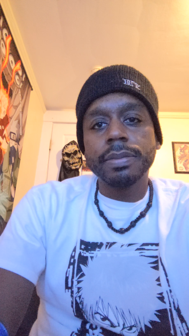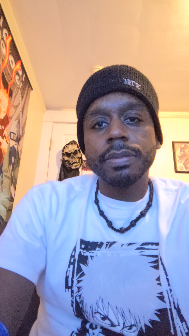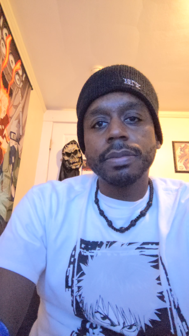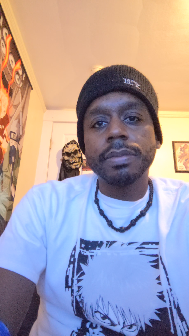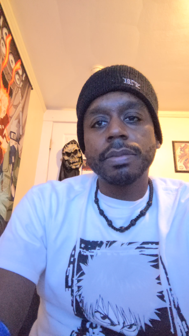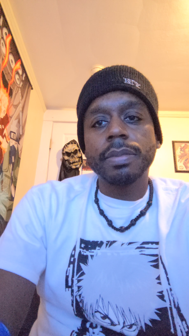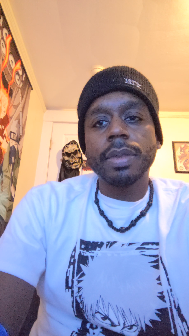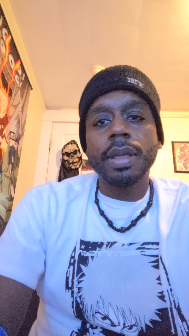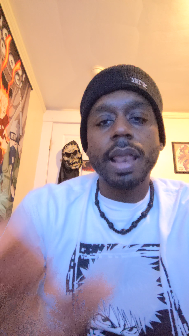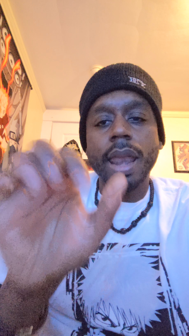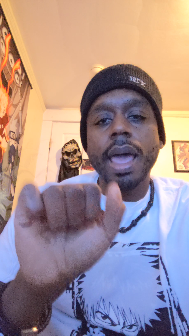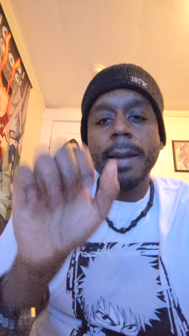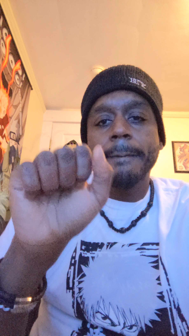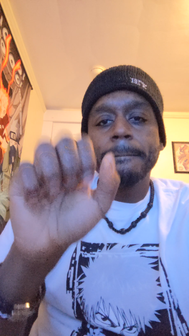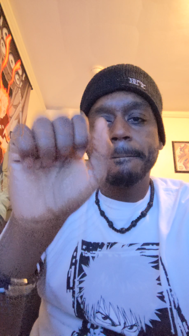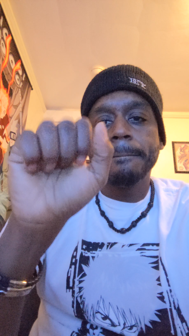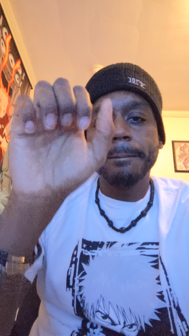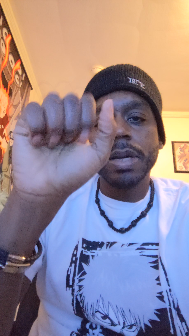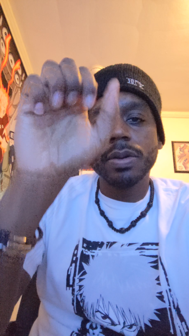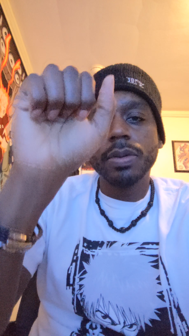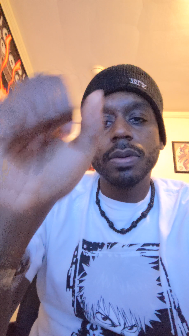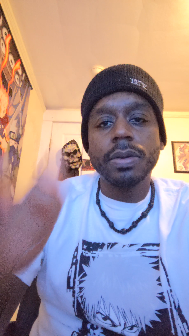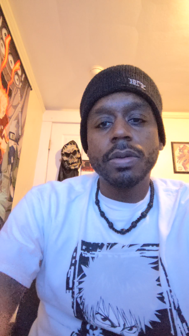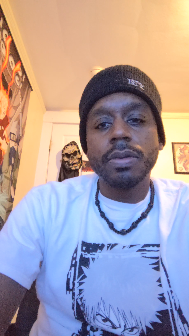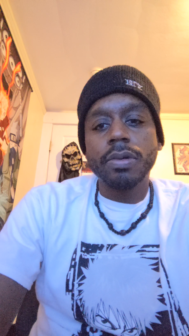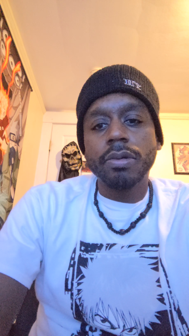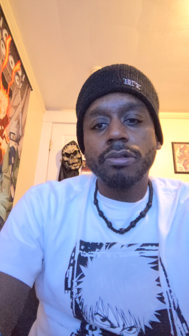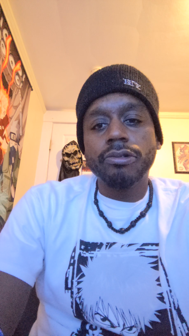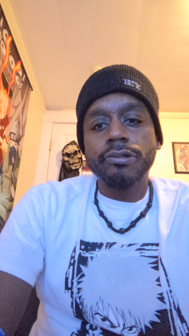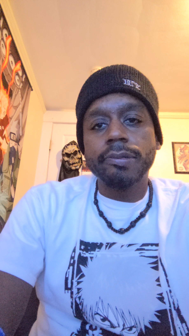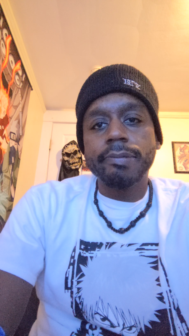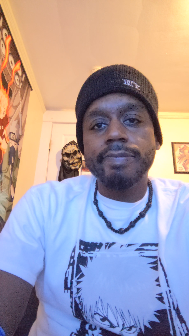ladder